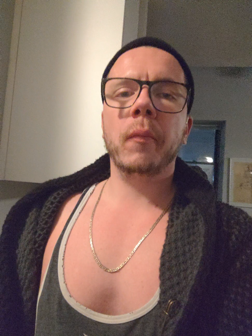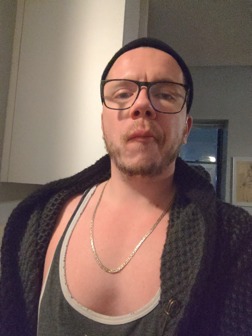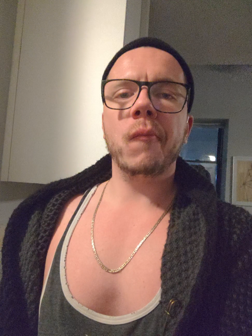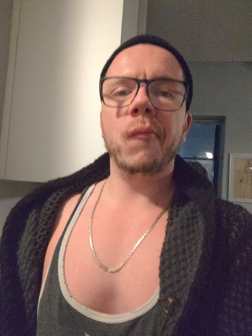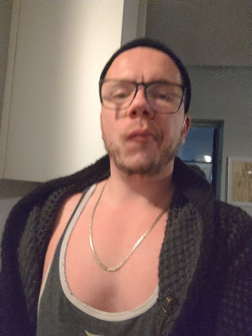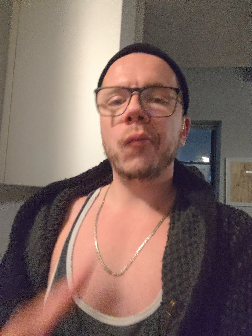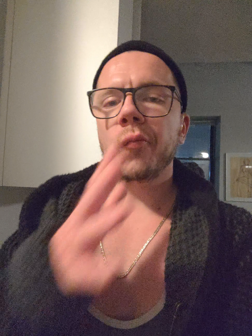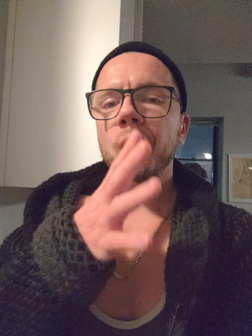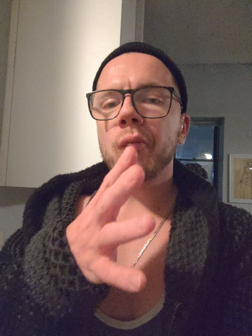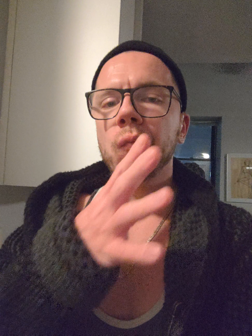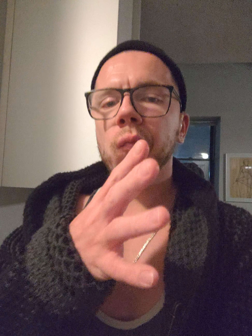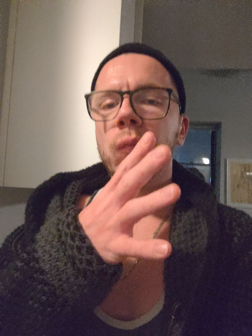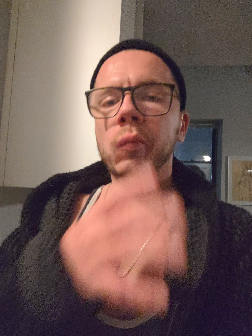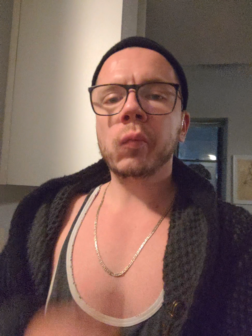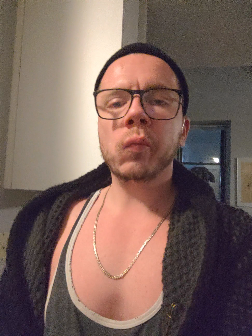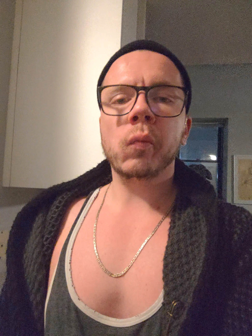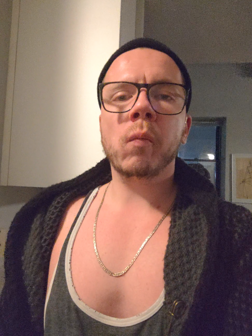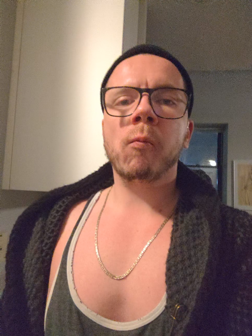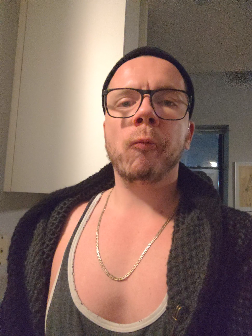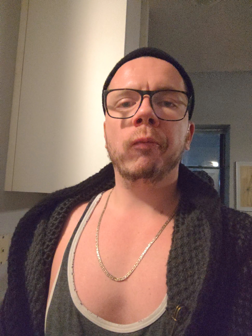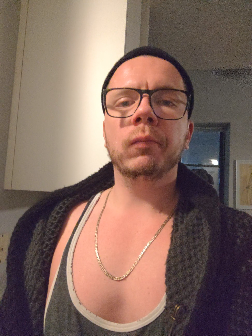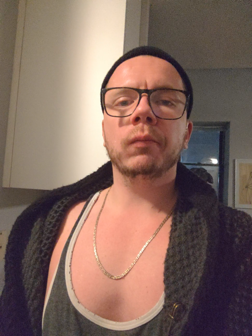mom